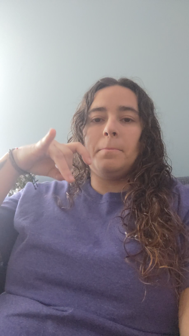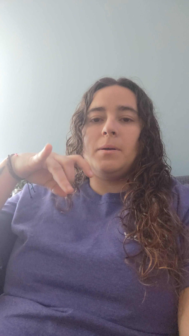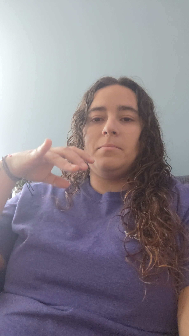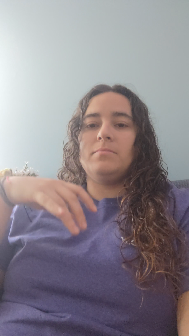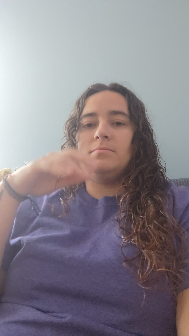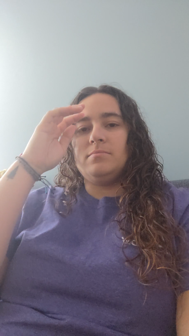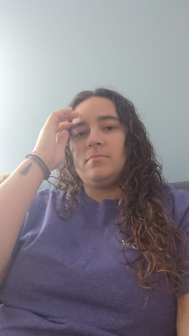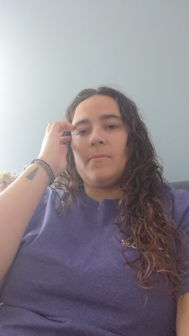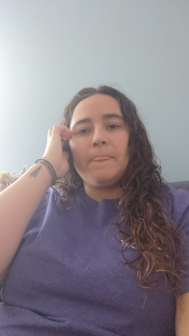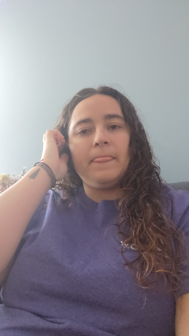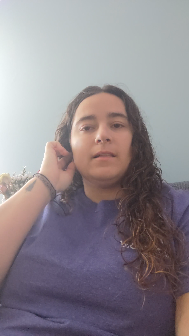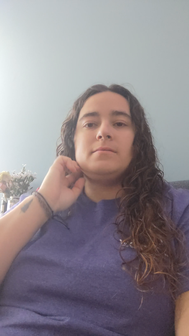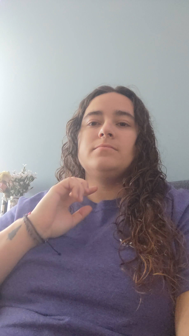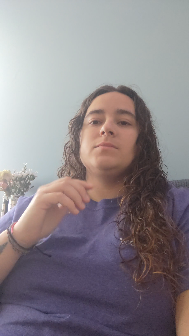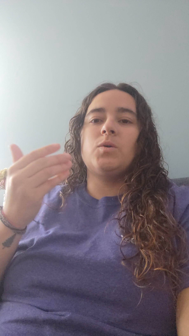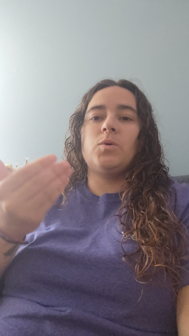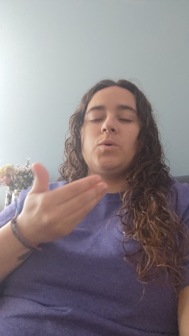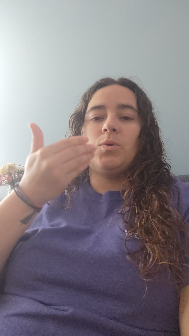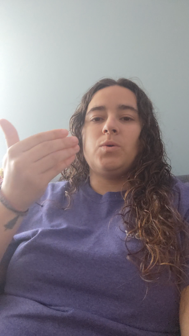new